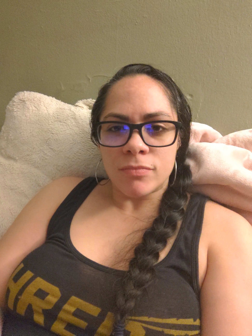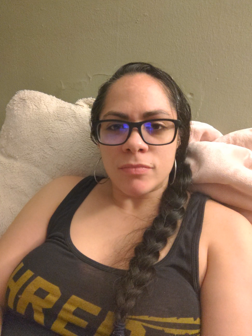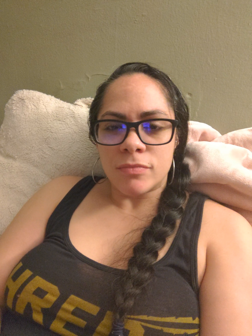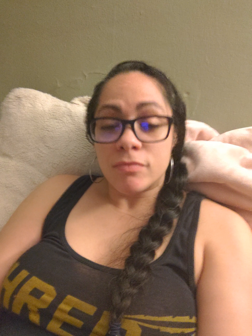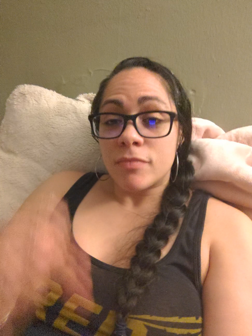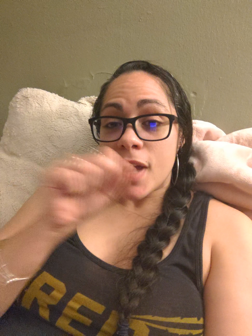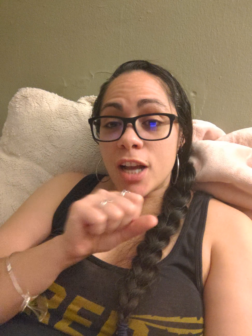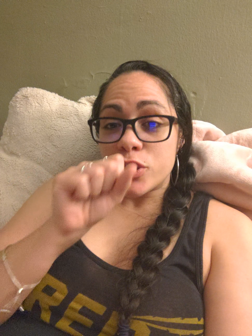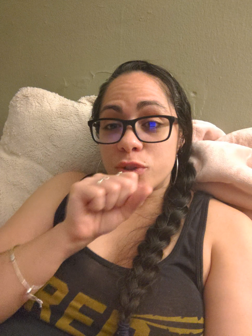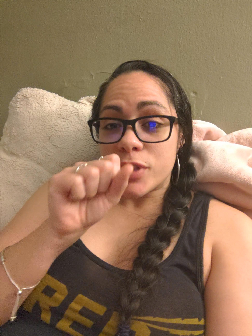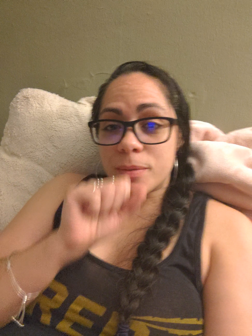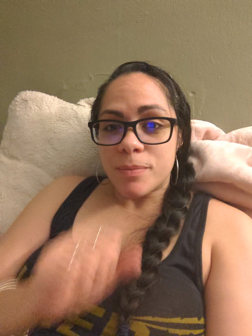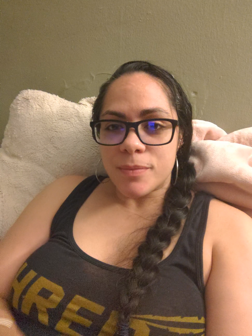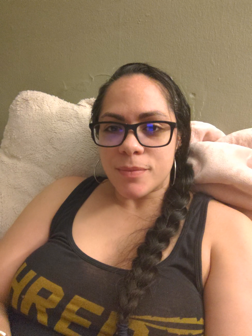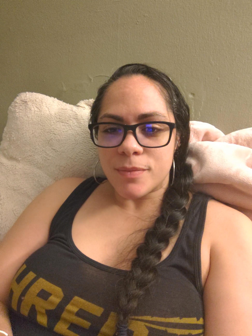ice cream